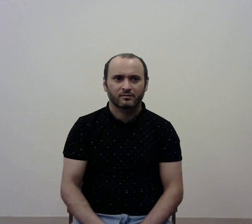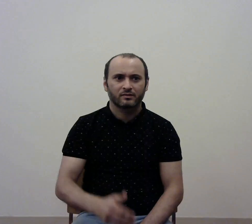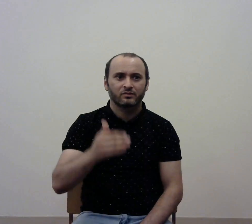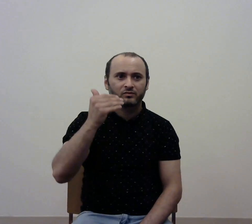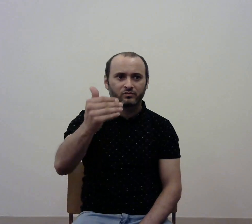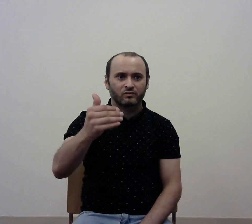siz